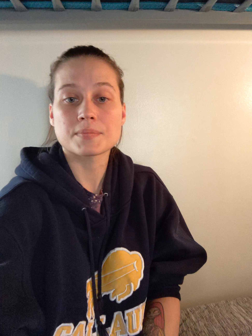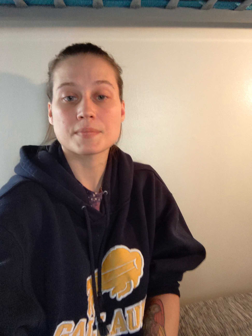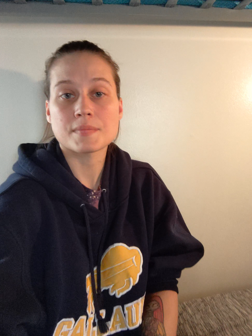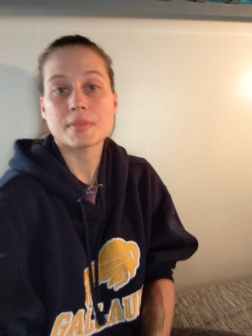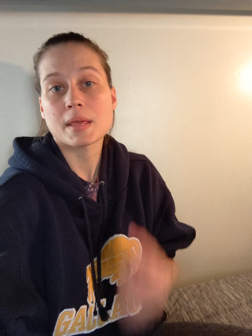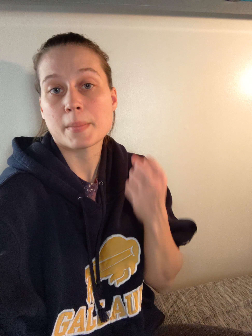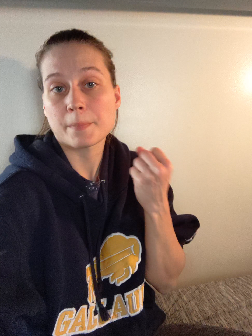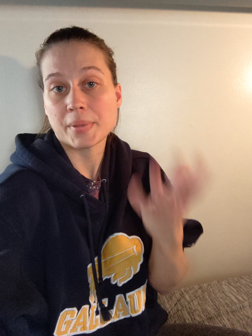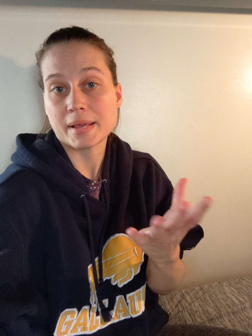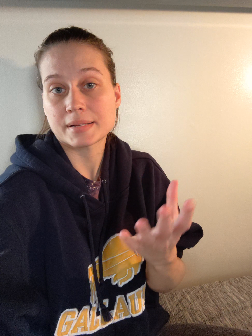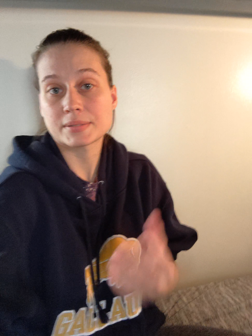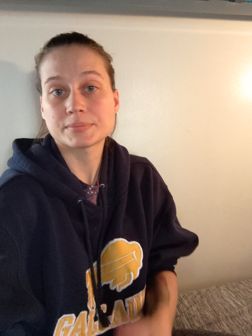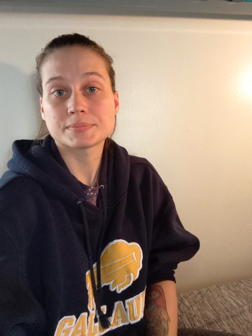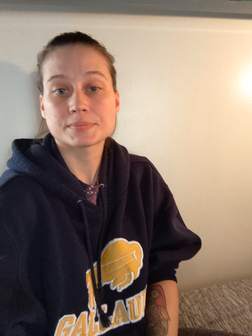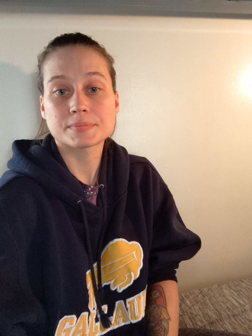many